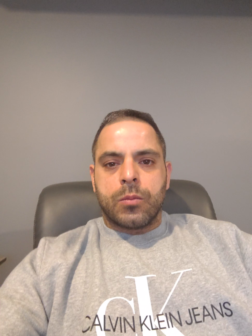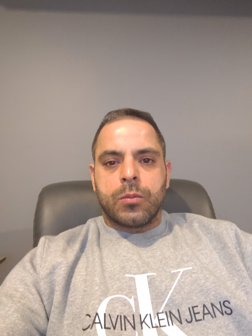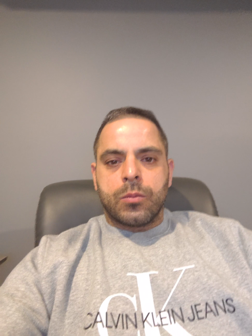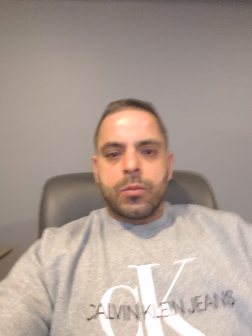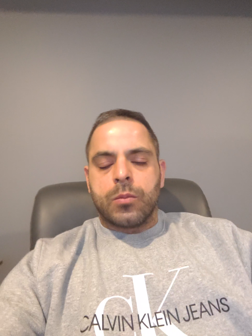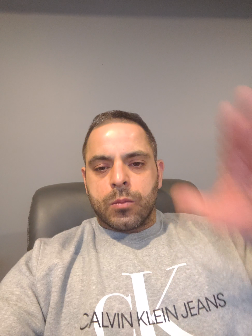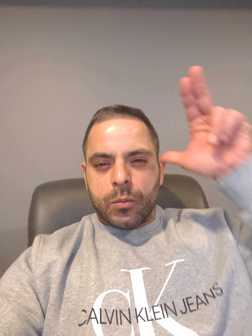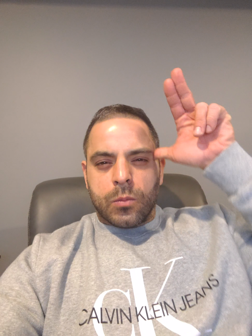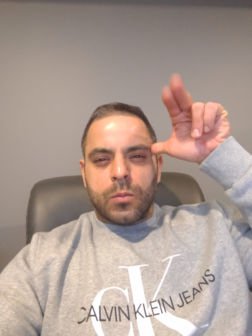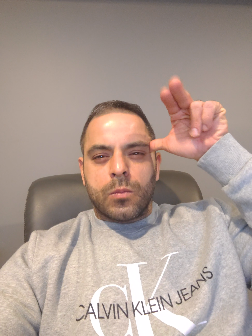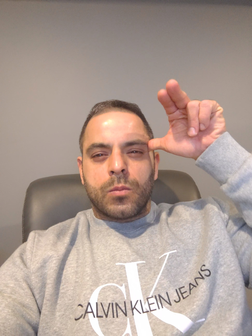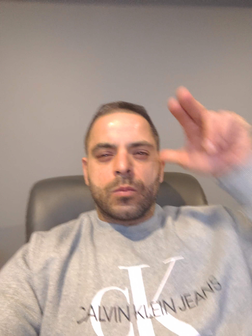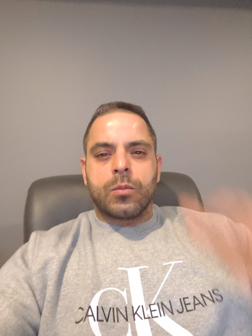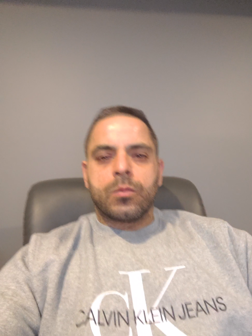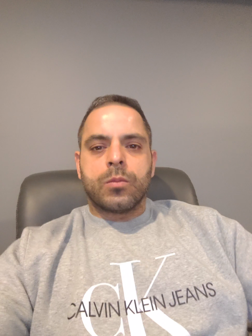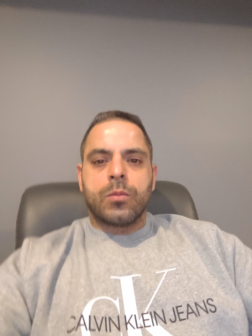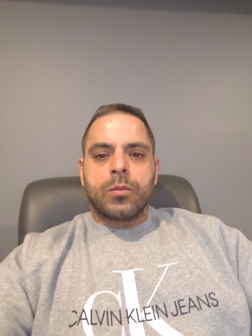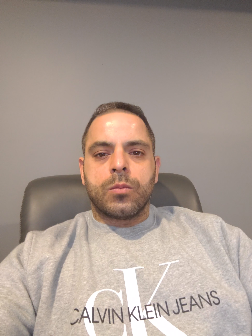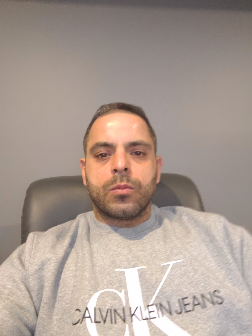horse